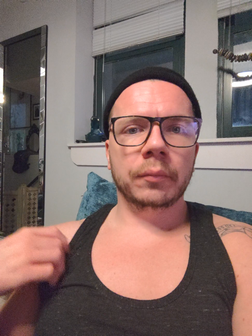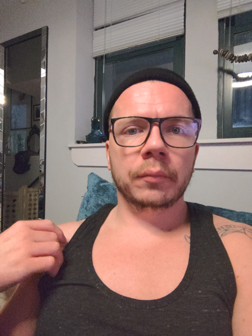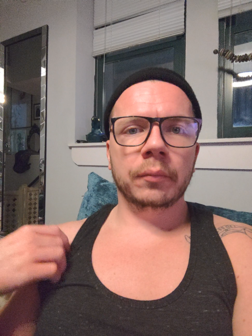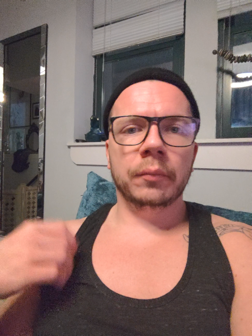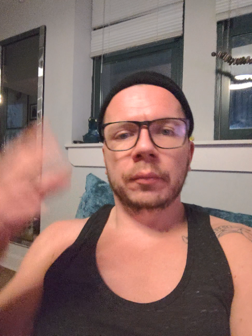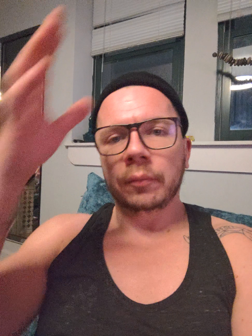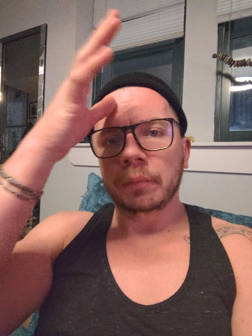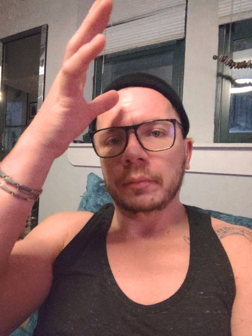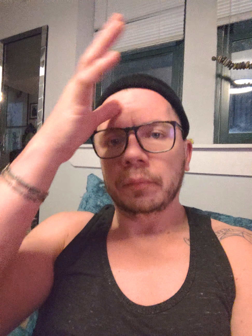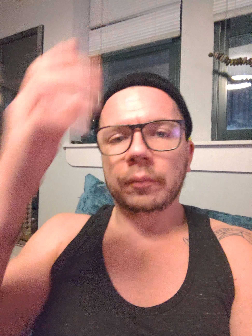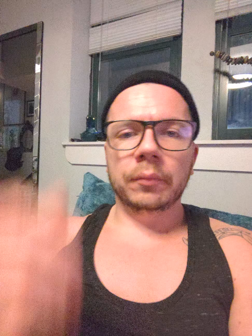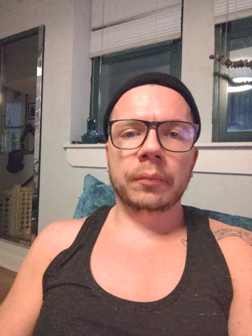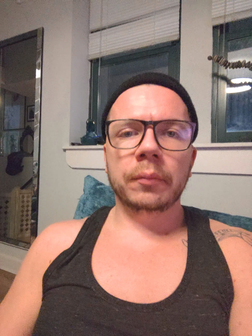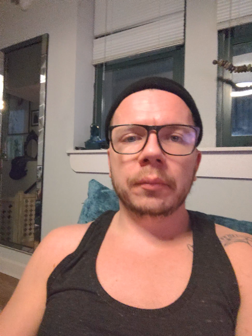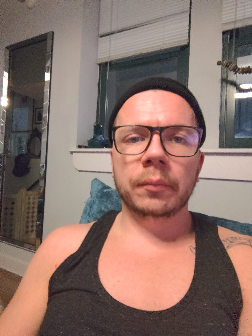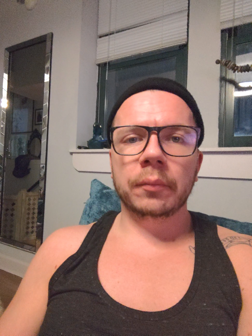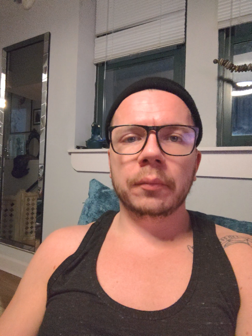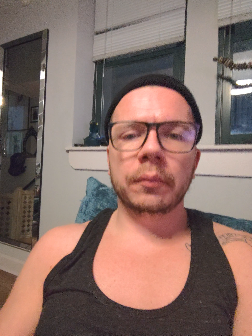dad